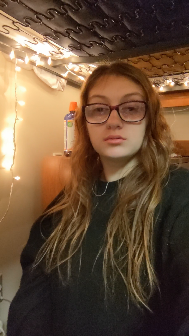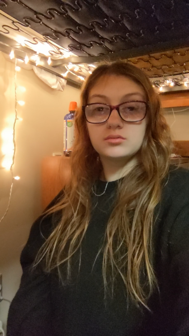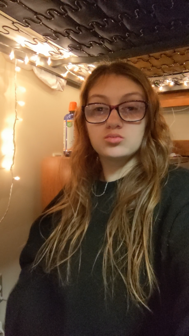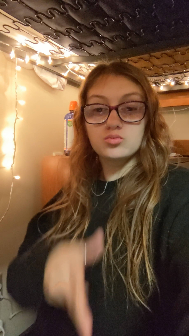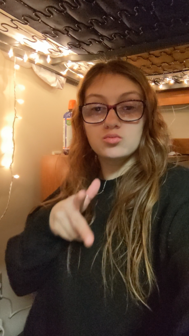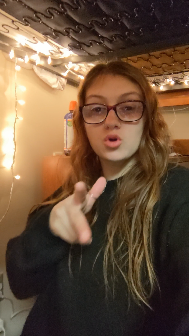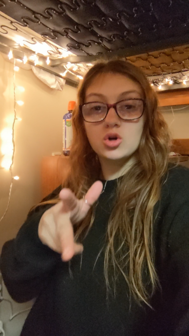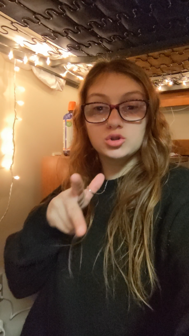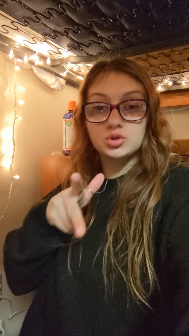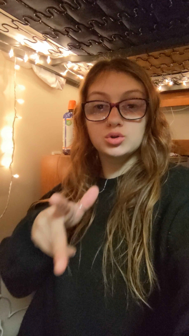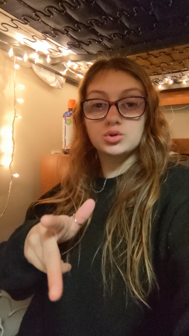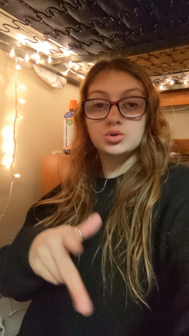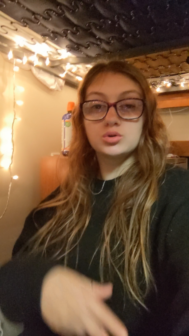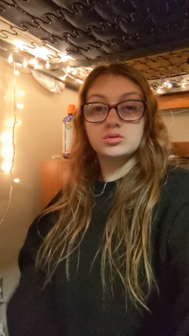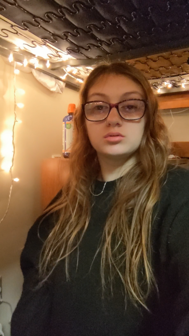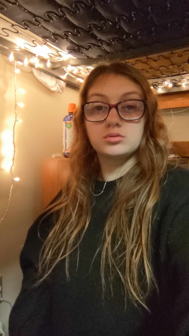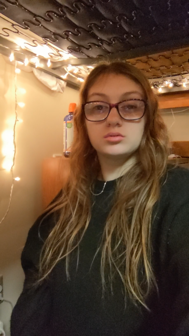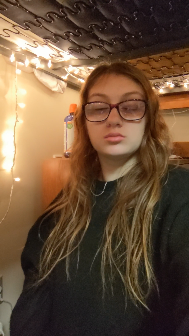garage